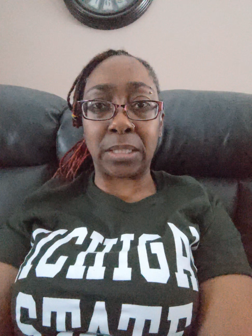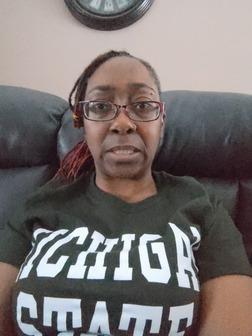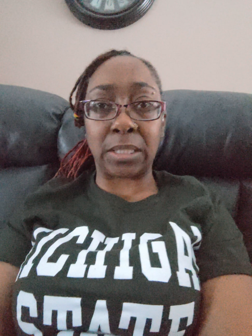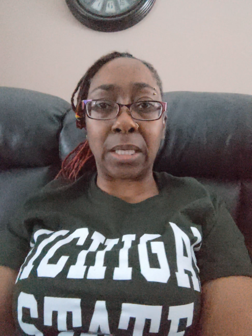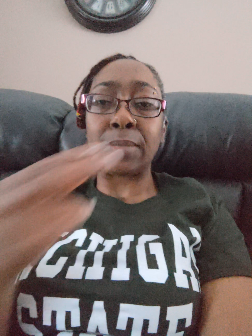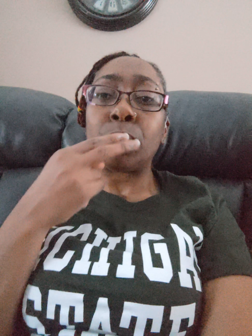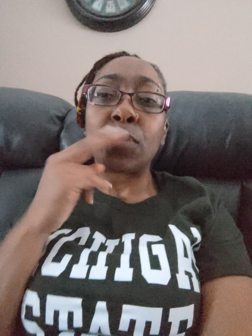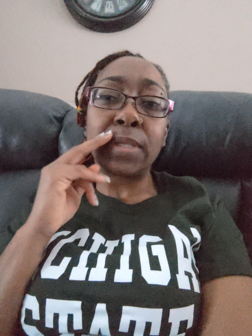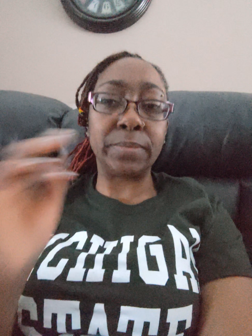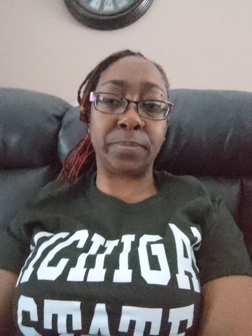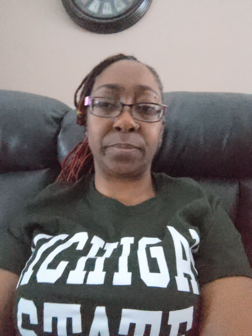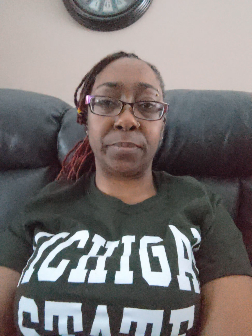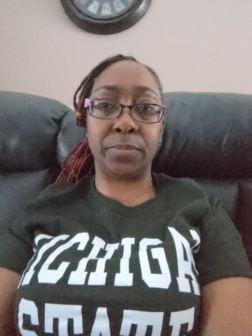kiss